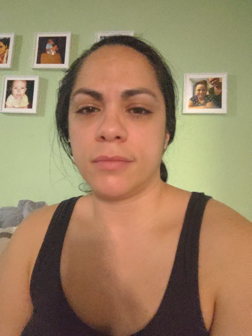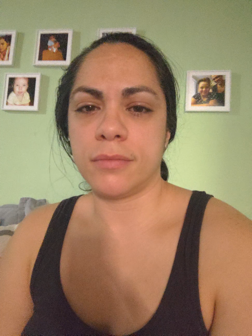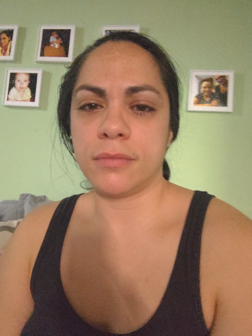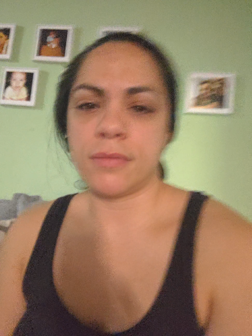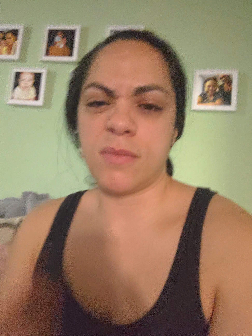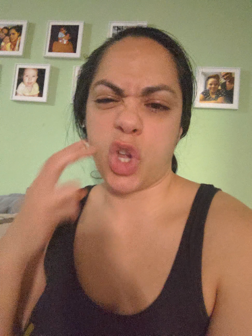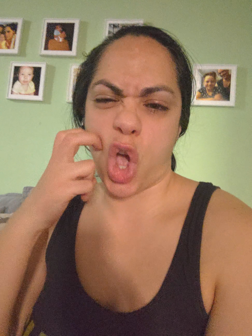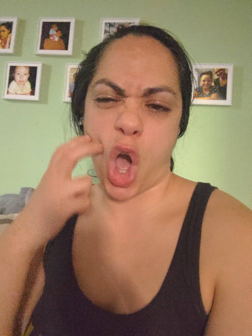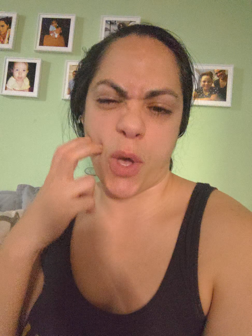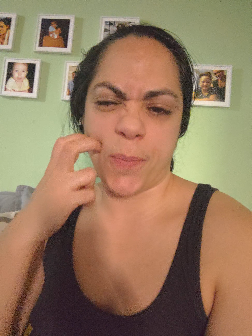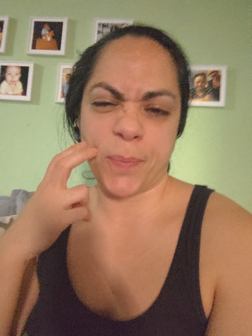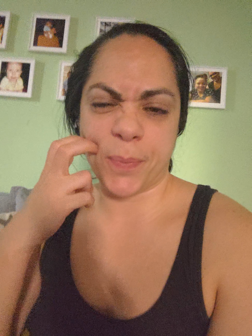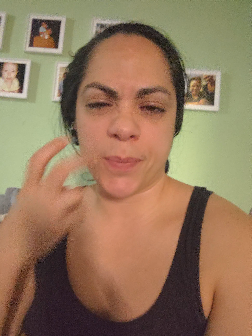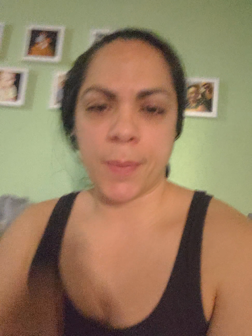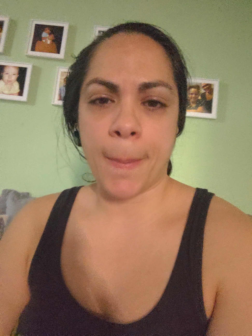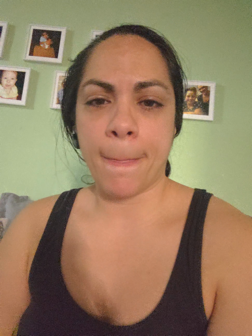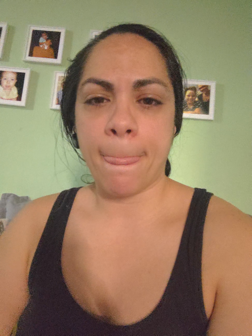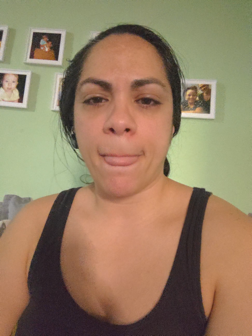gum